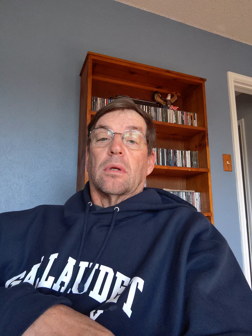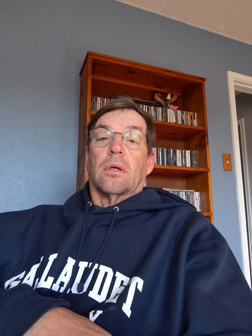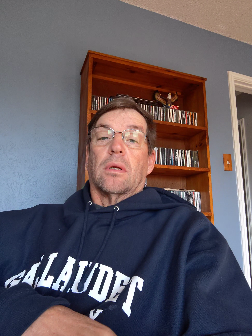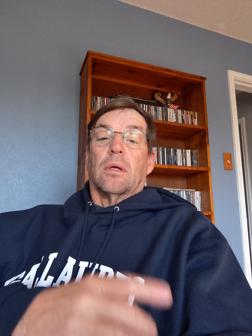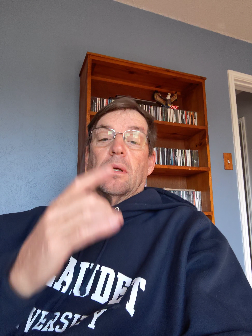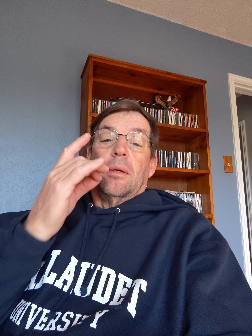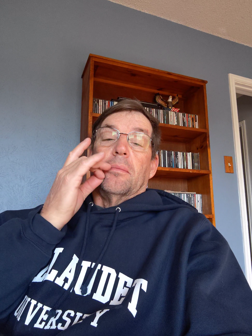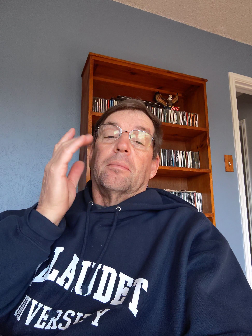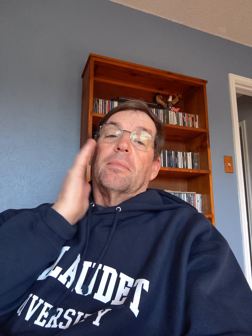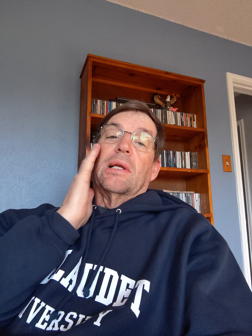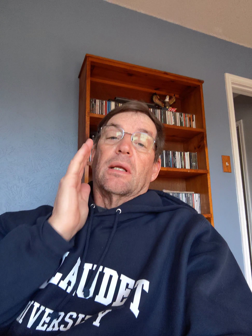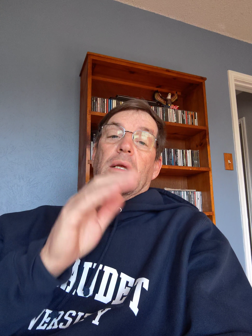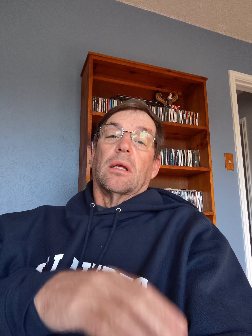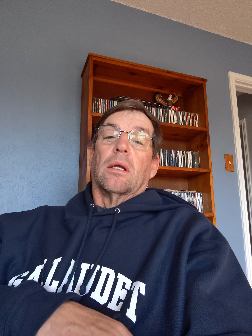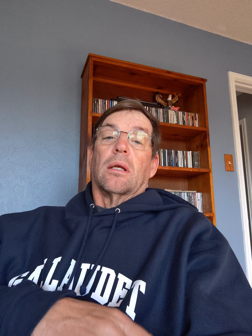bee